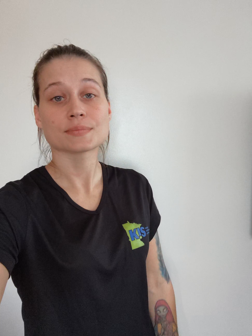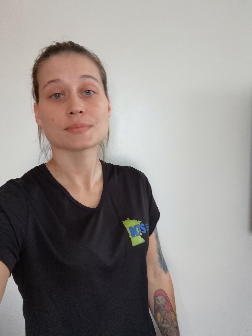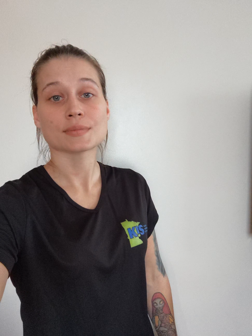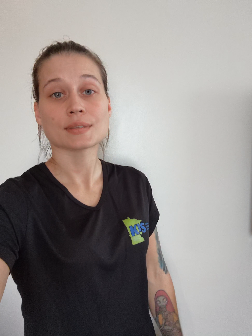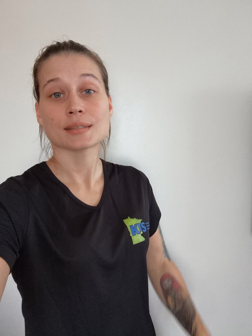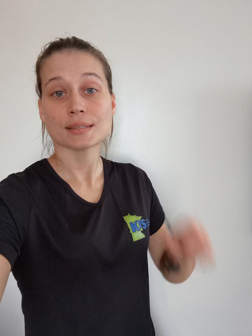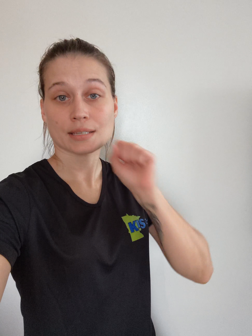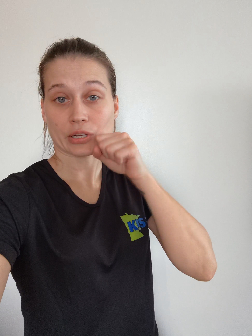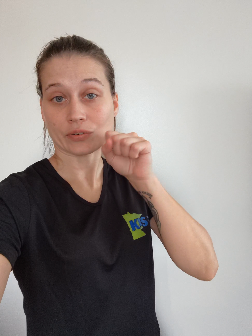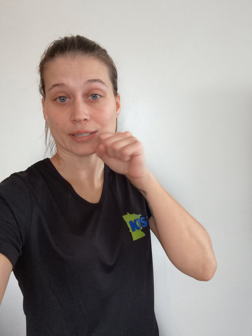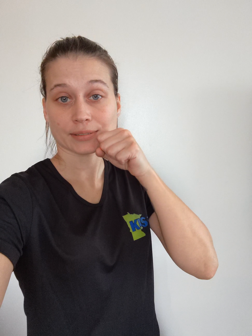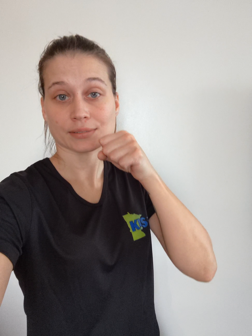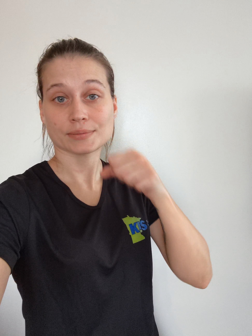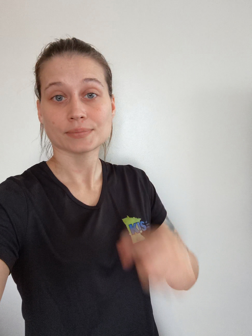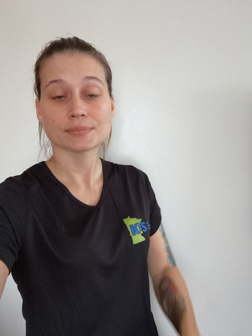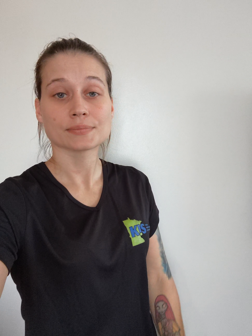carrot